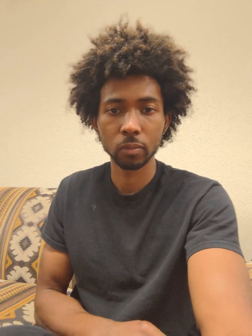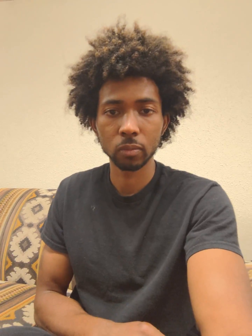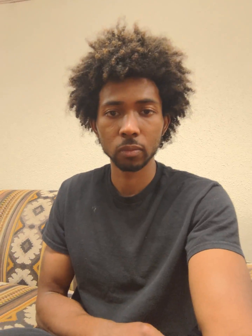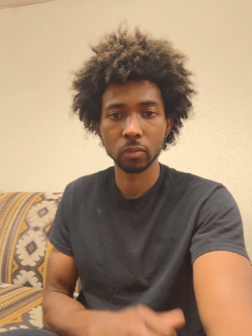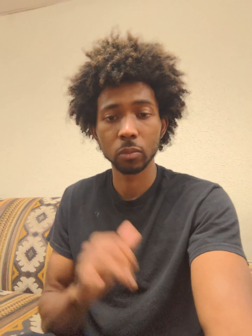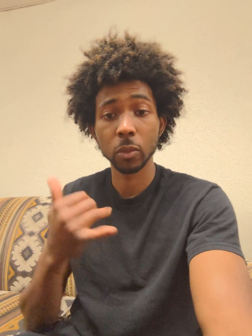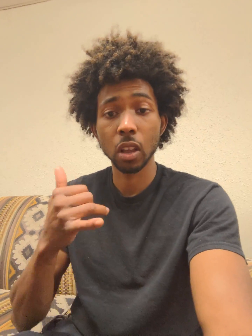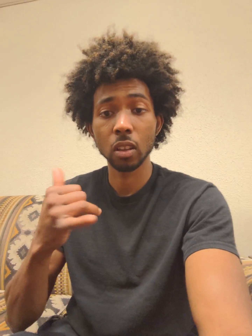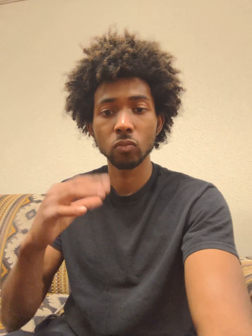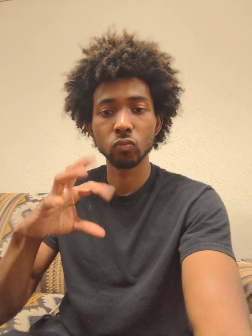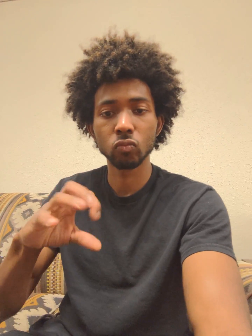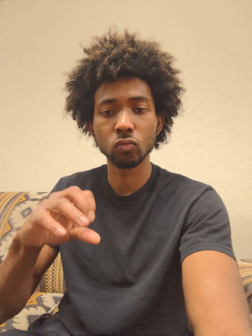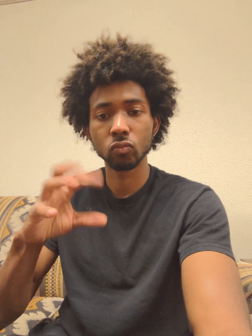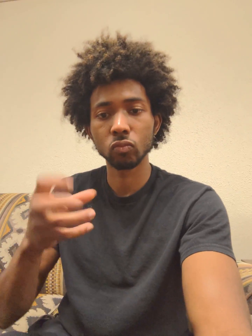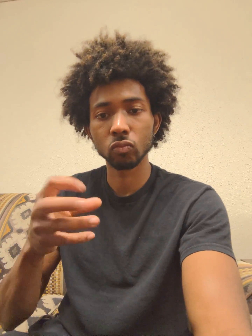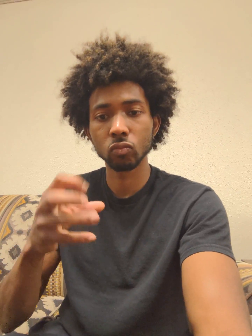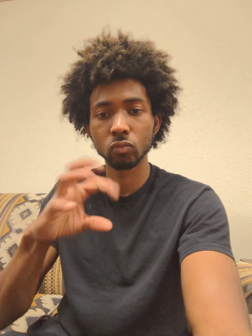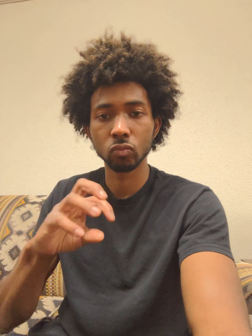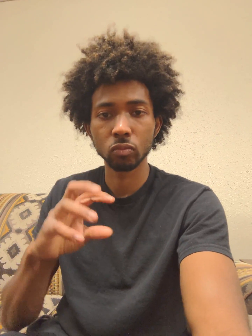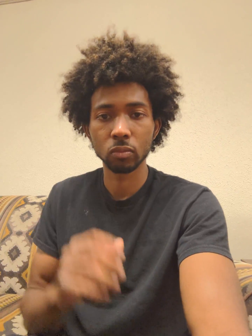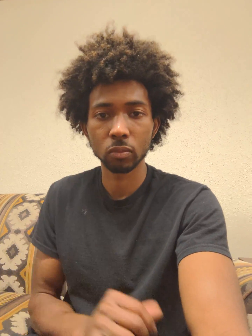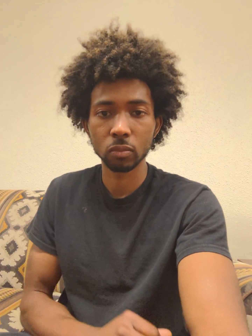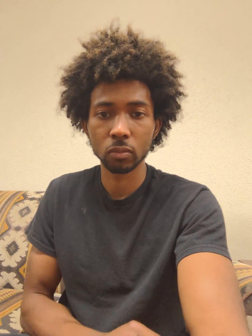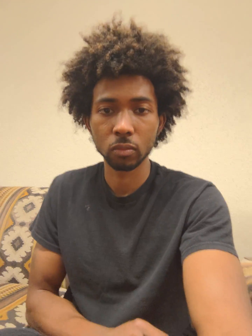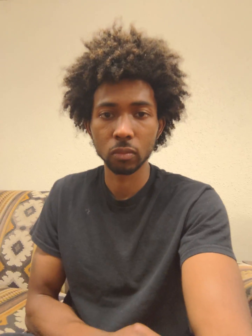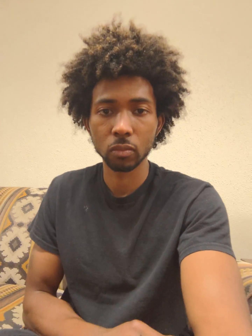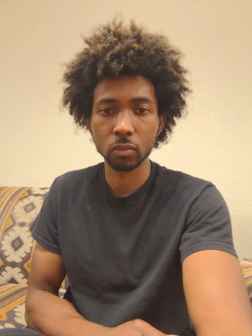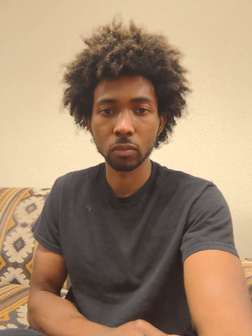play dough